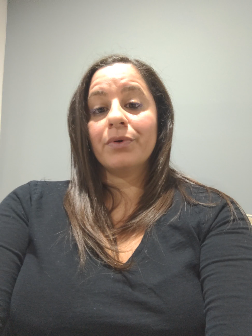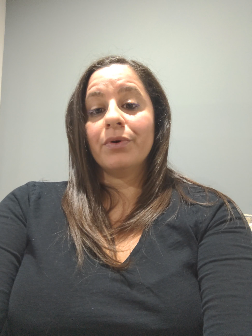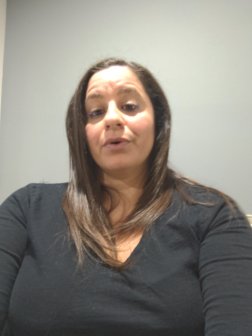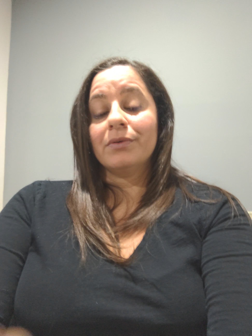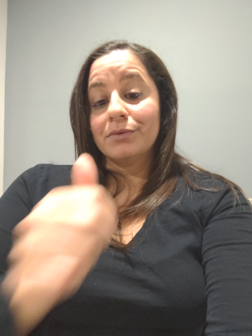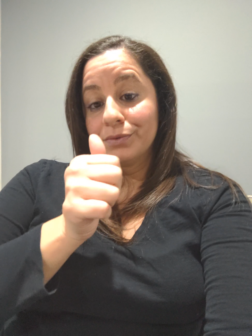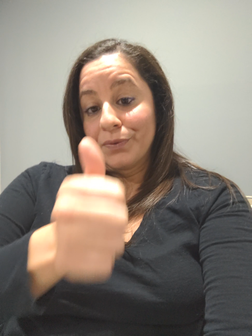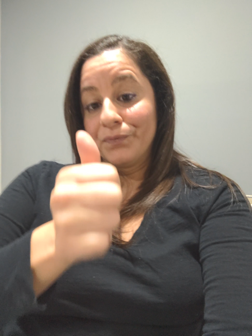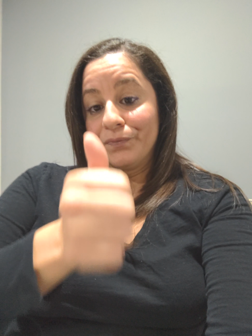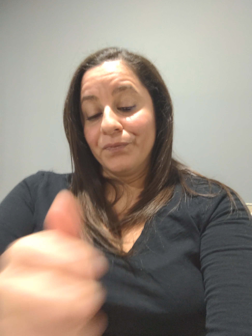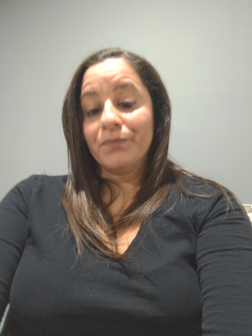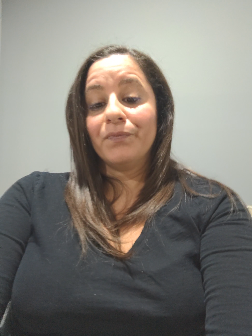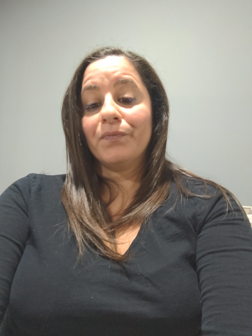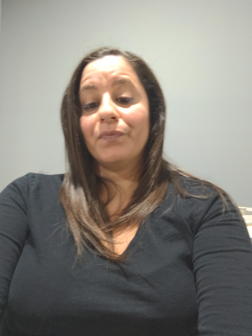yourself